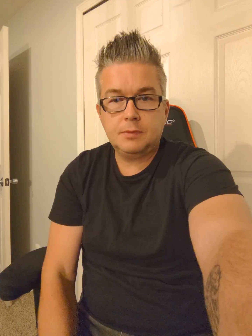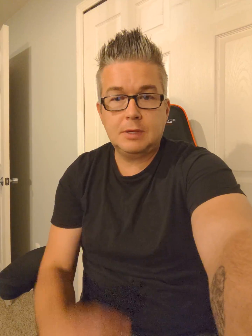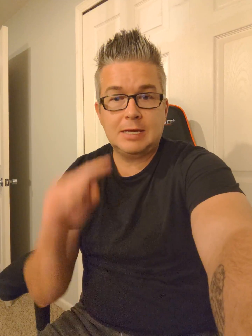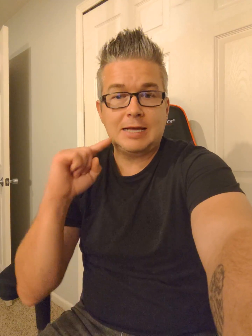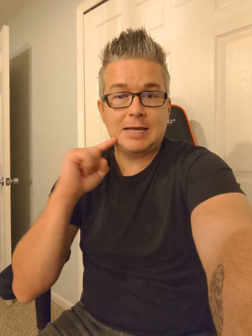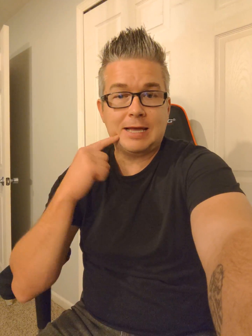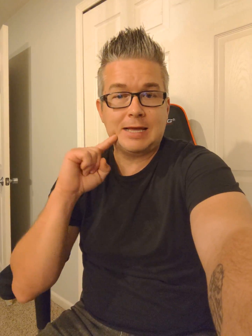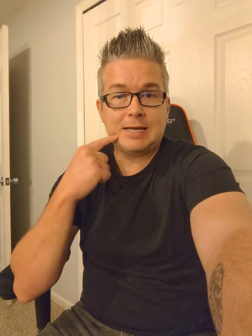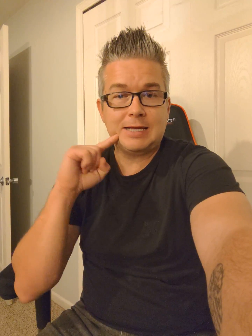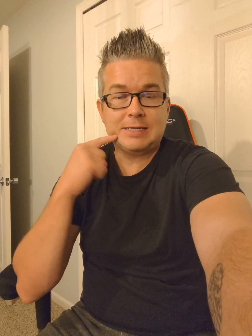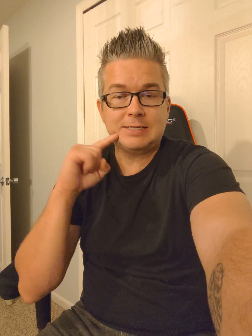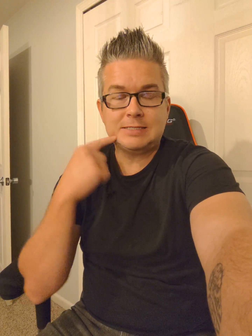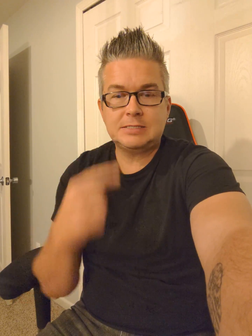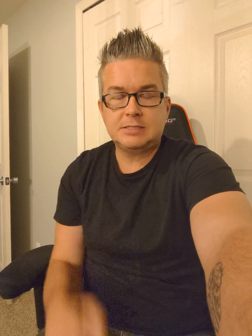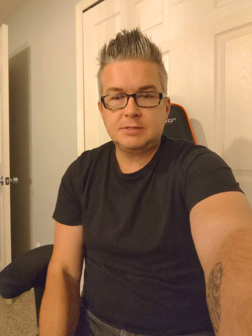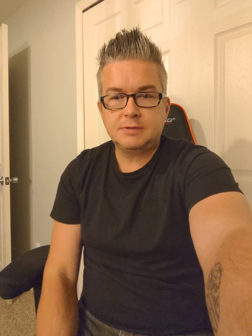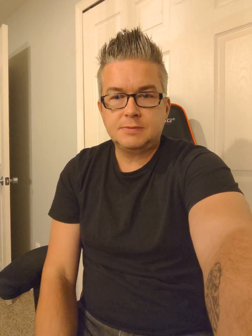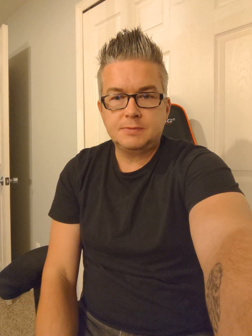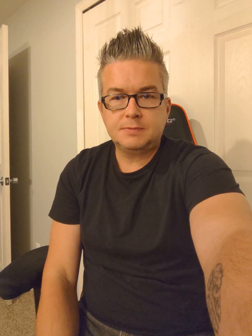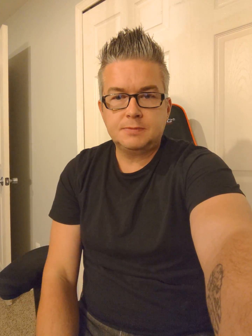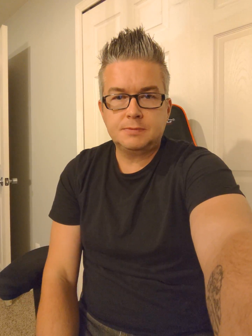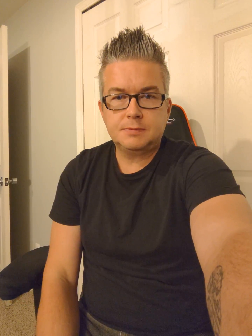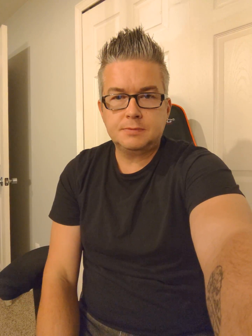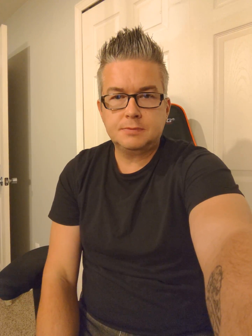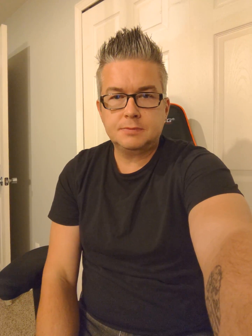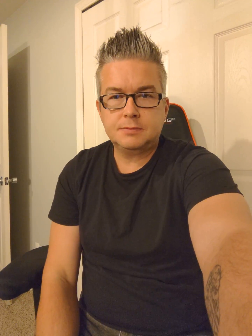candy